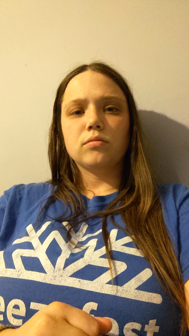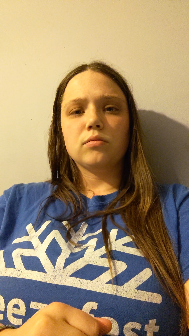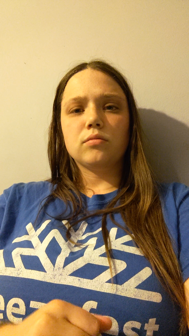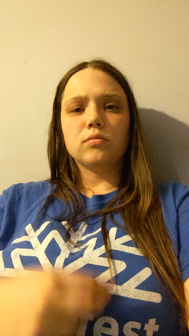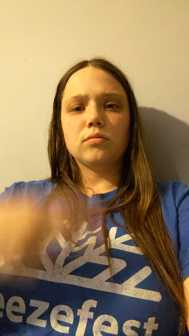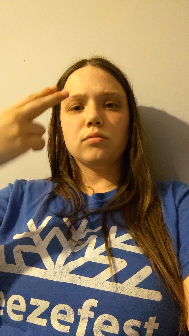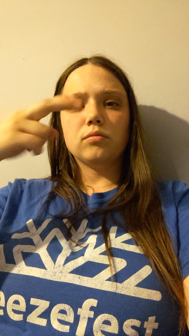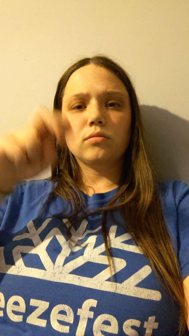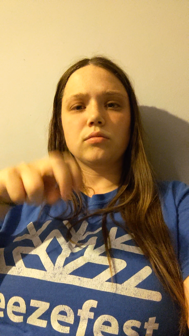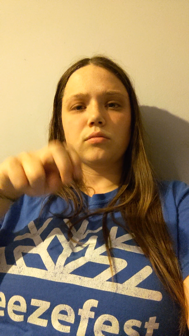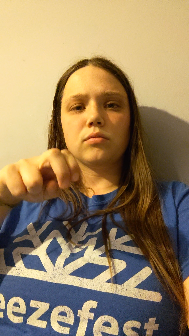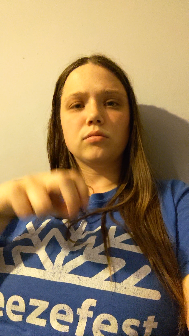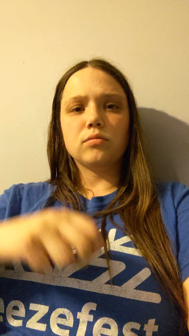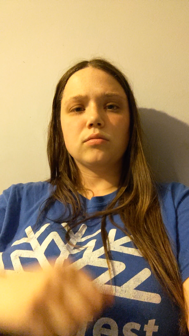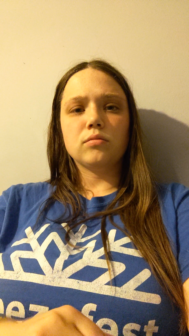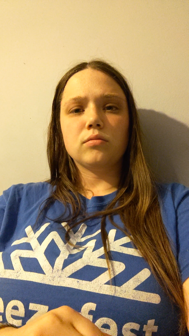high chair